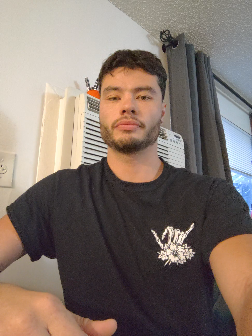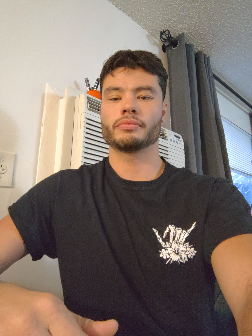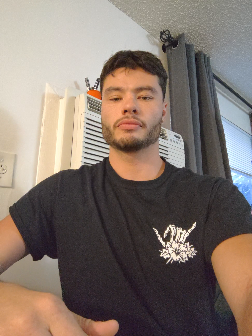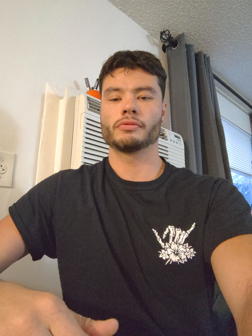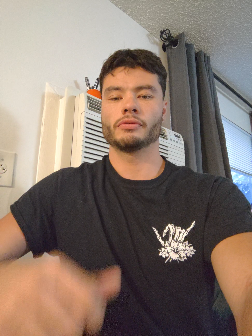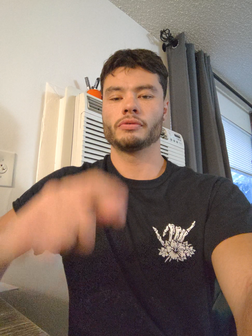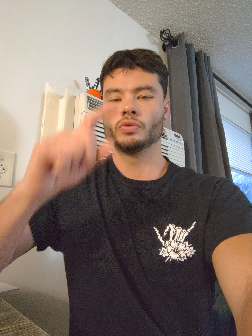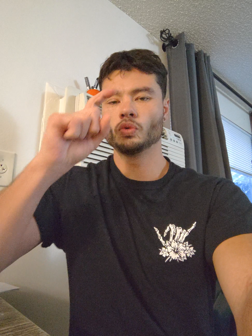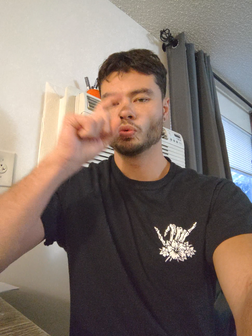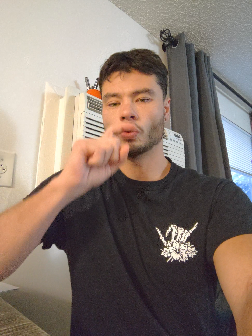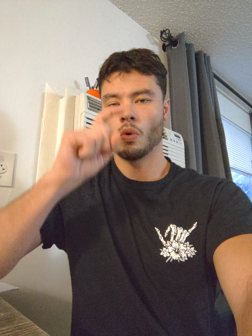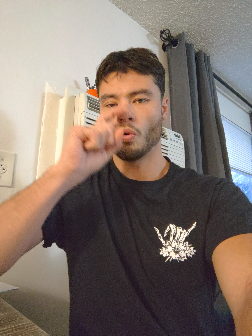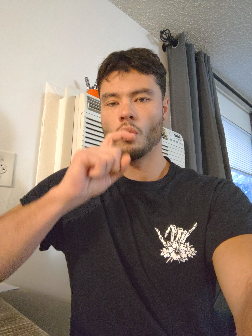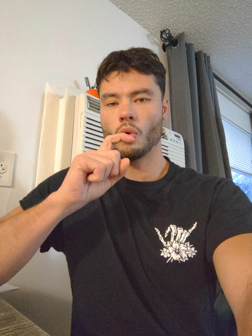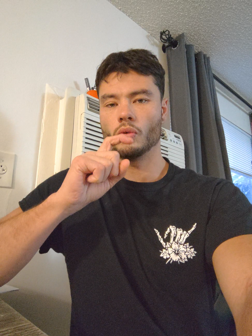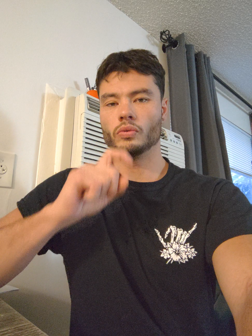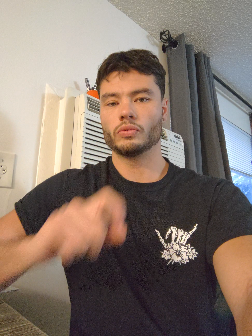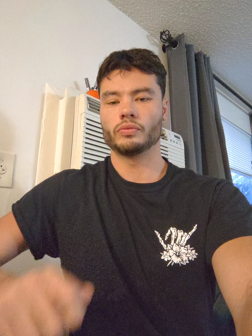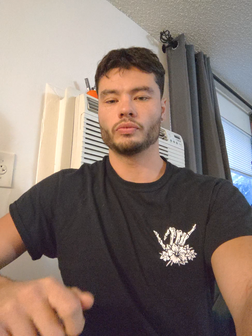doll